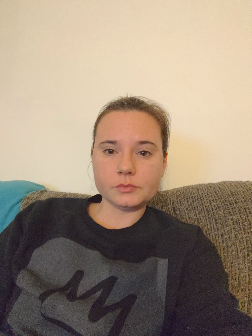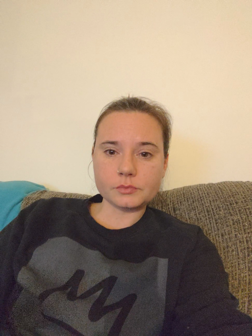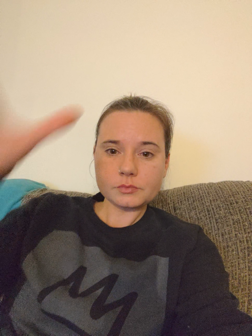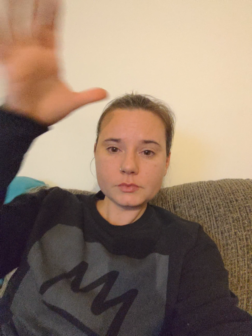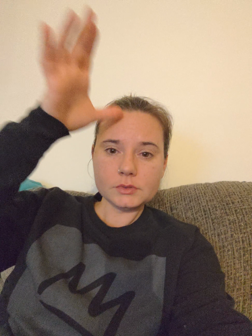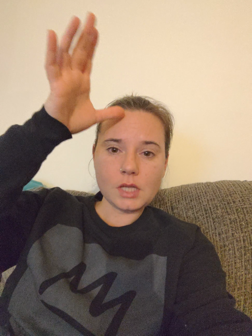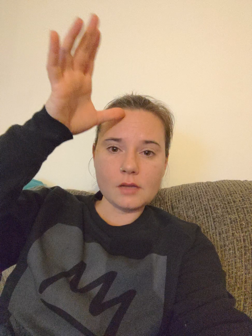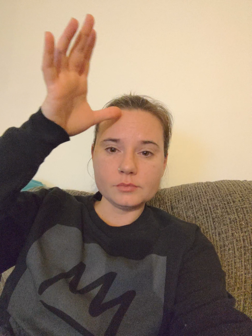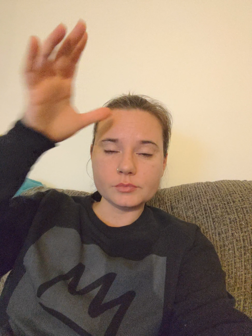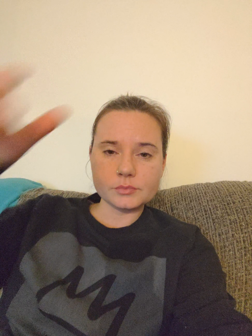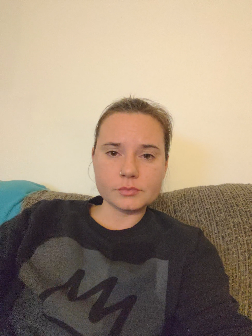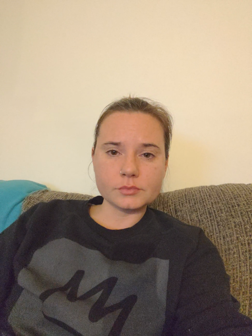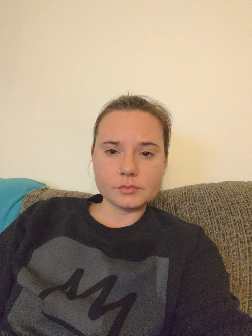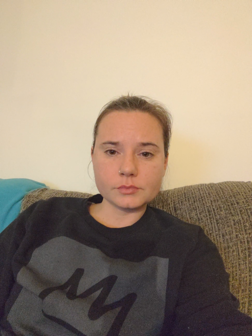dad